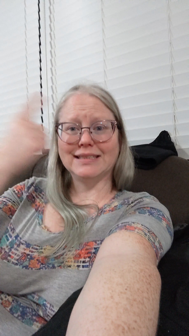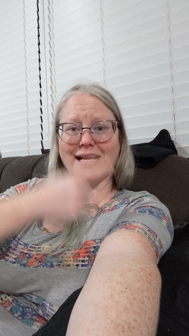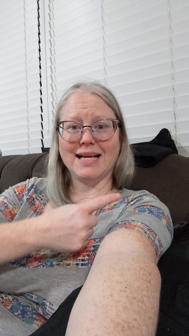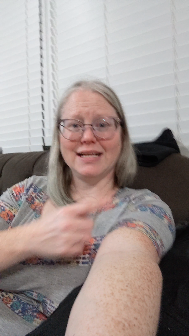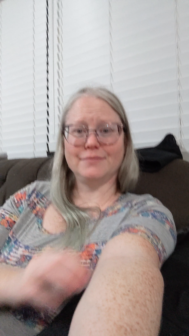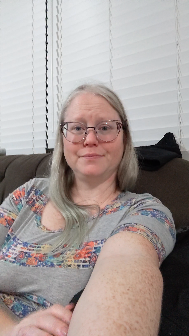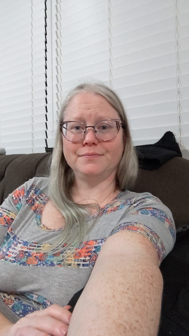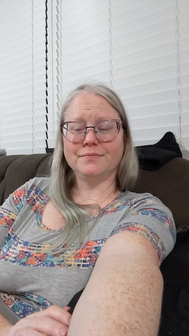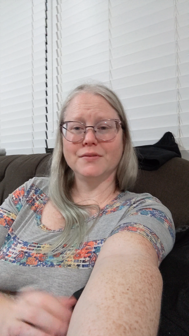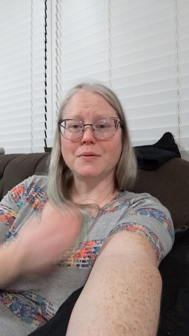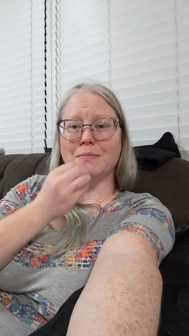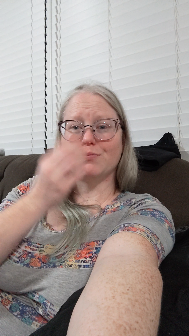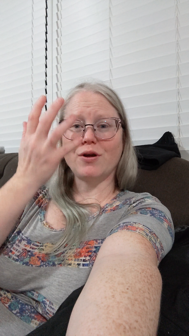breakfast